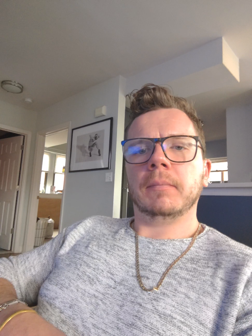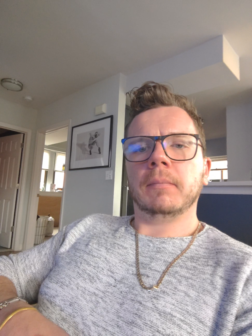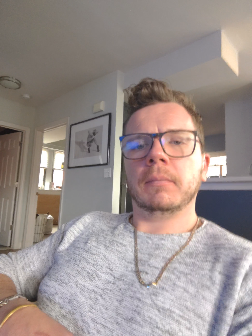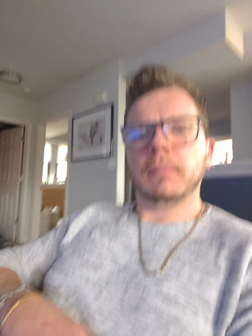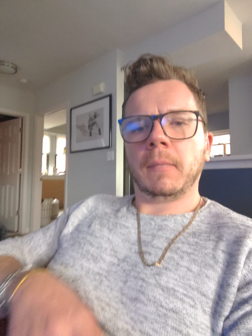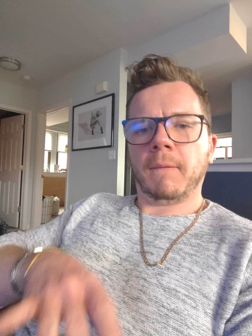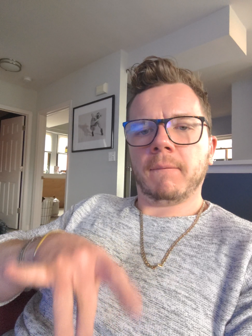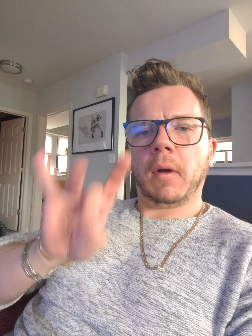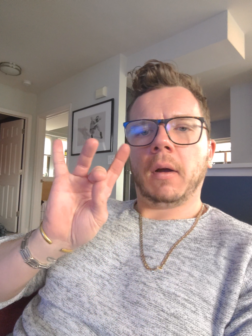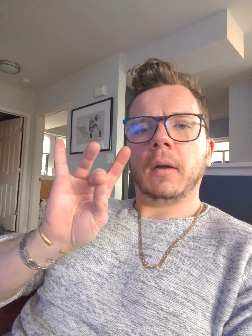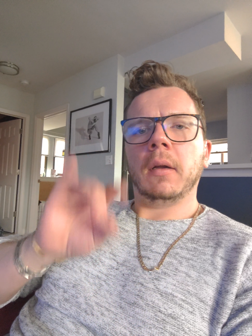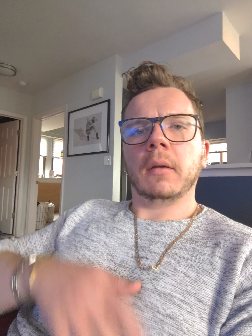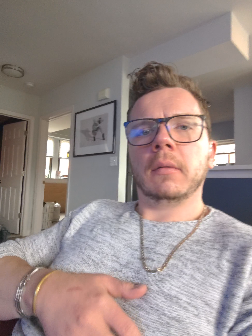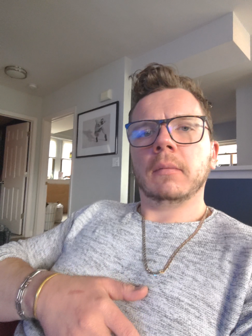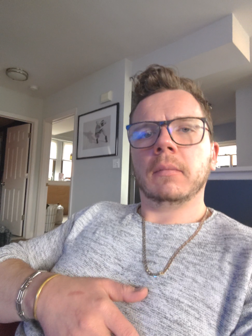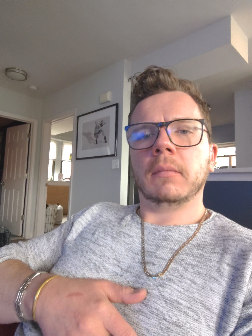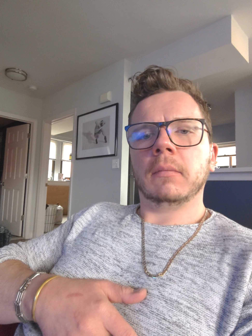find